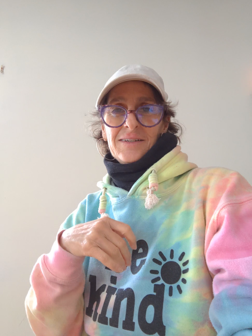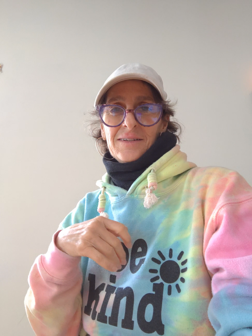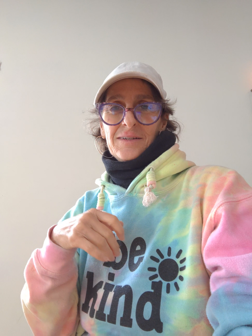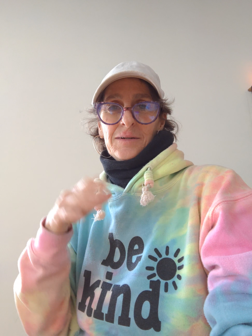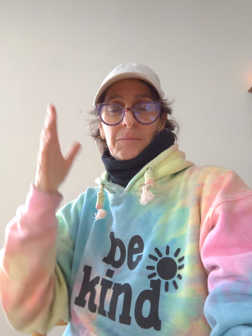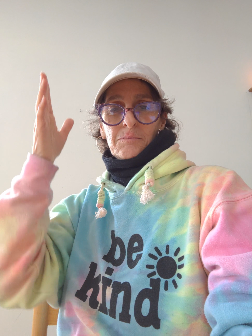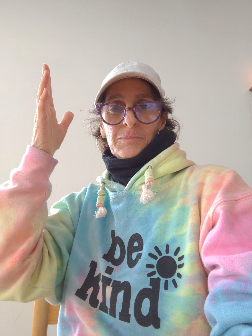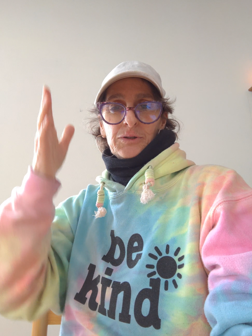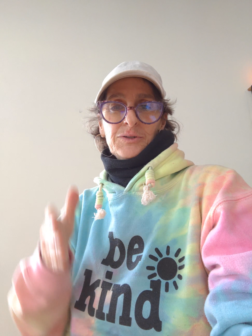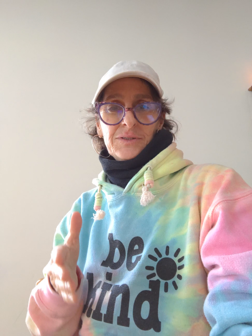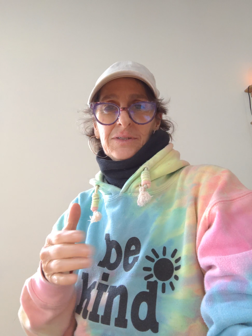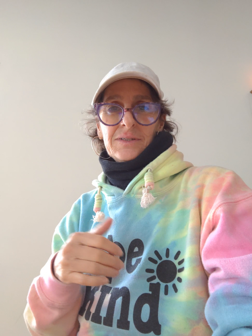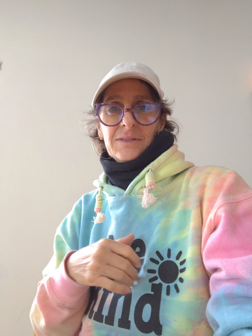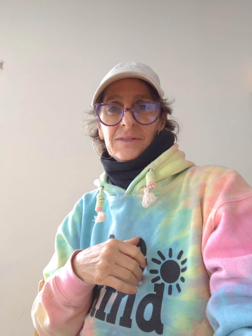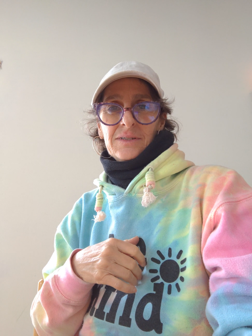person